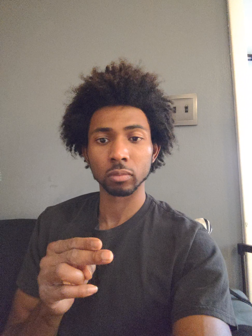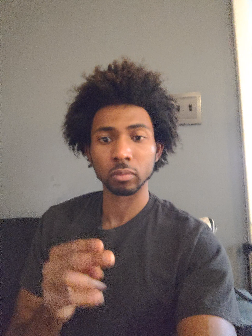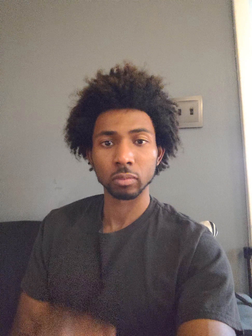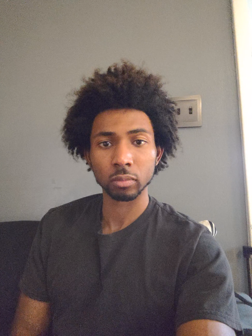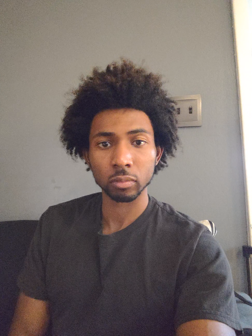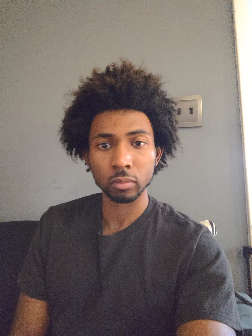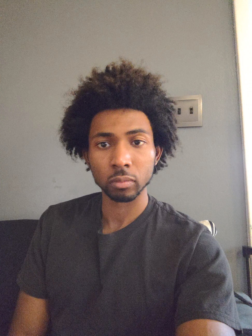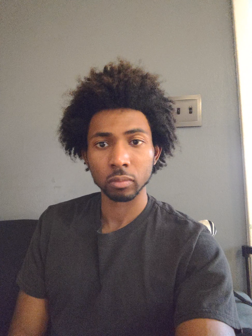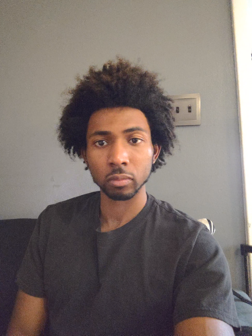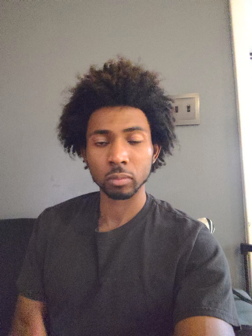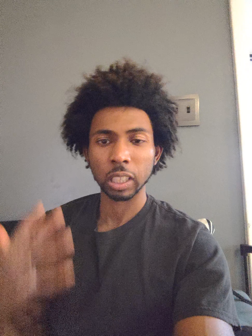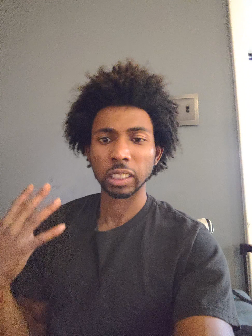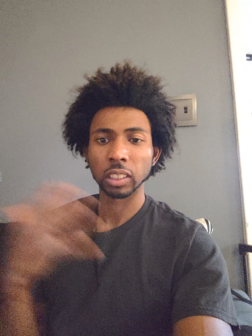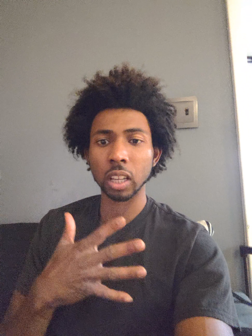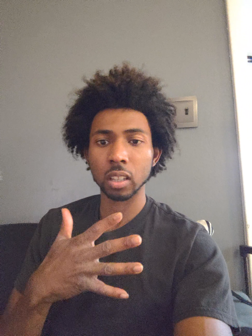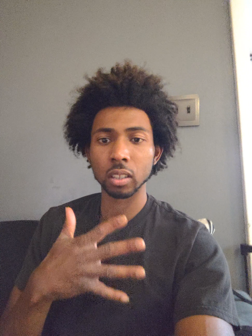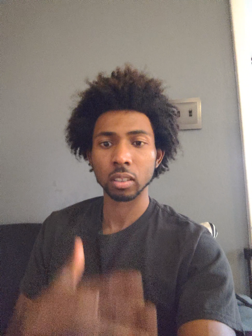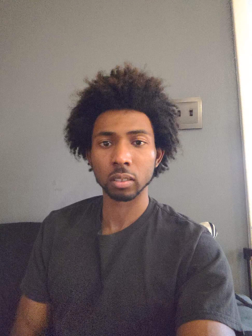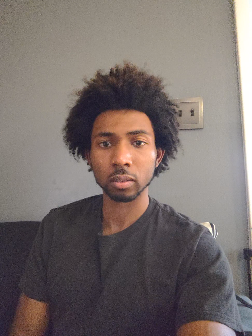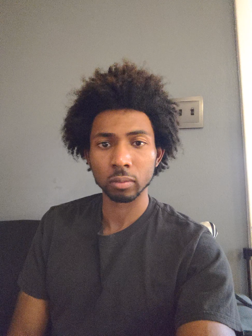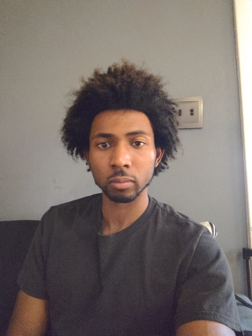scared